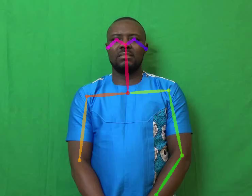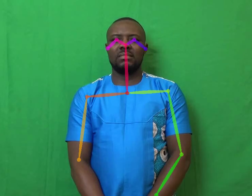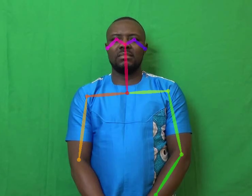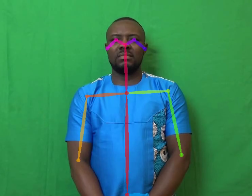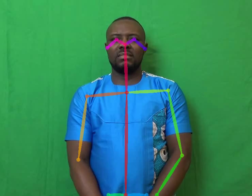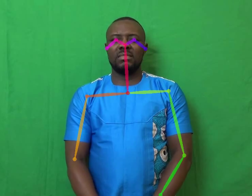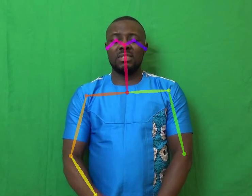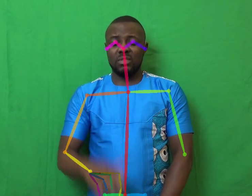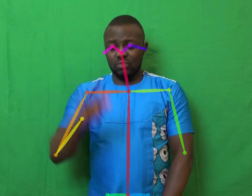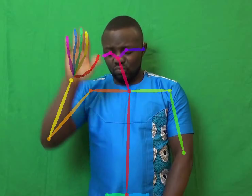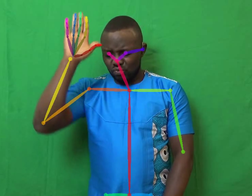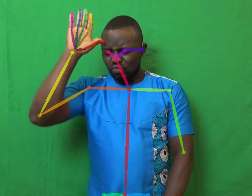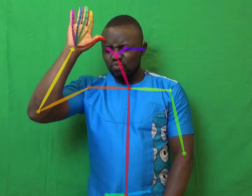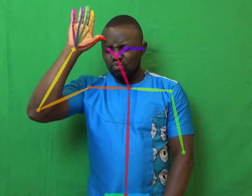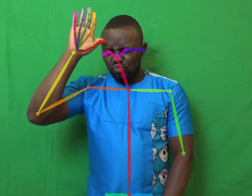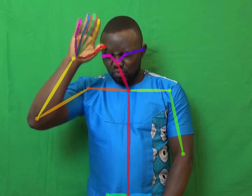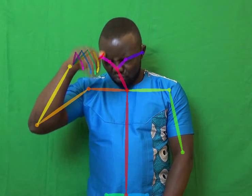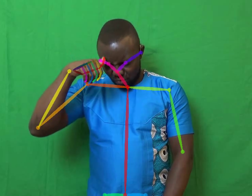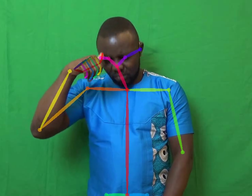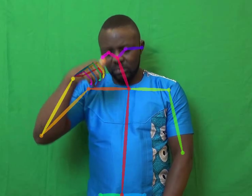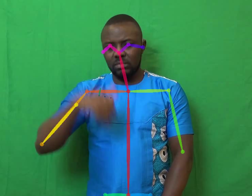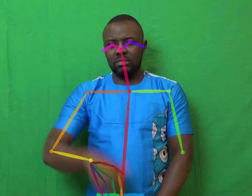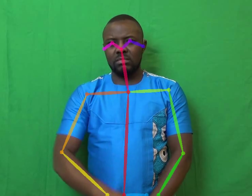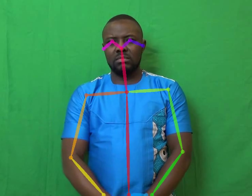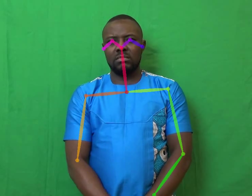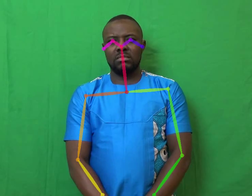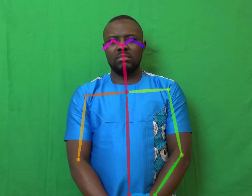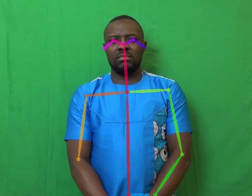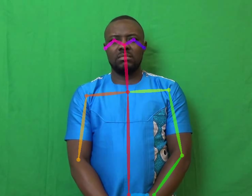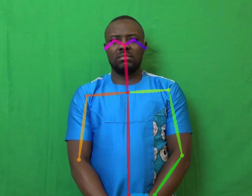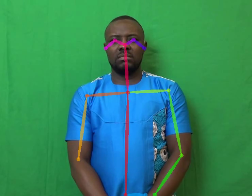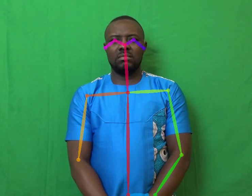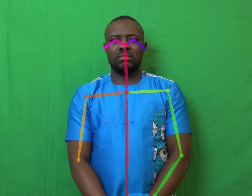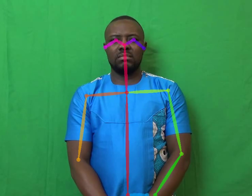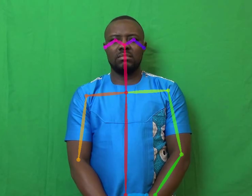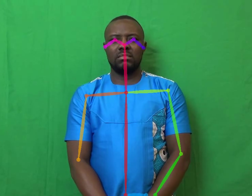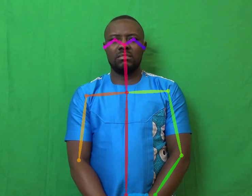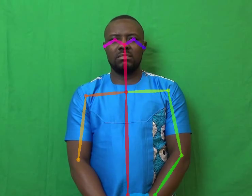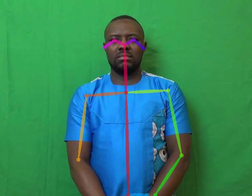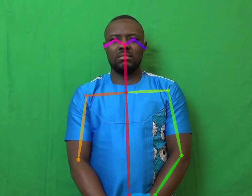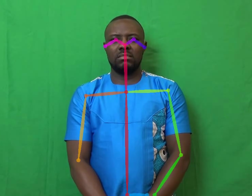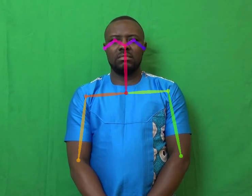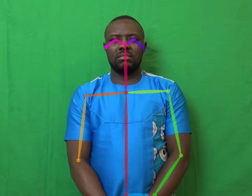stubborn